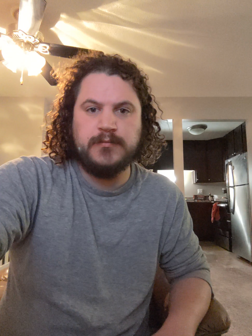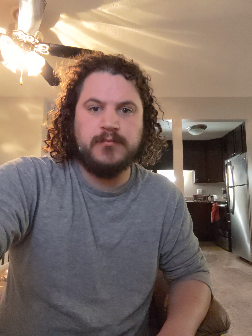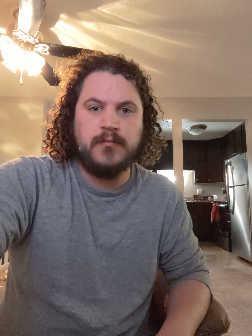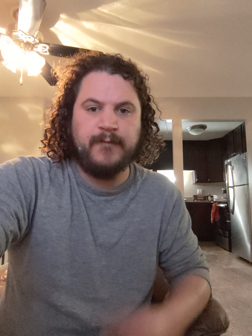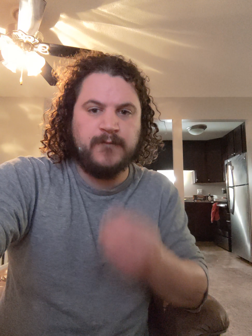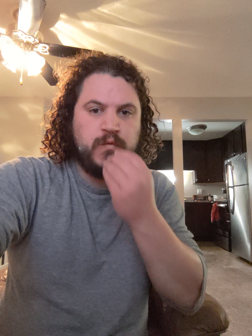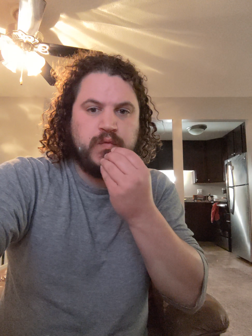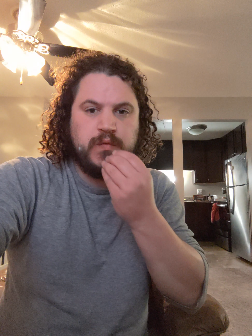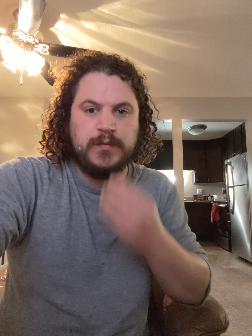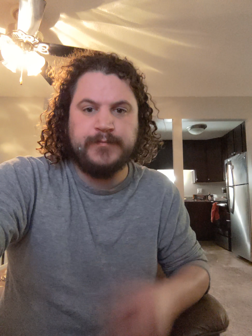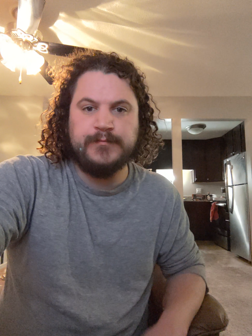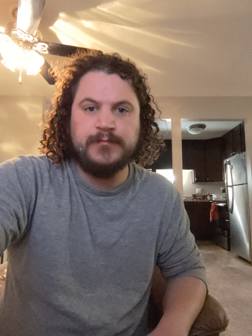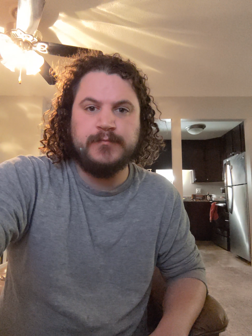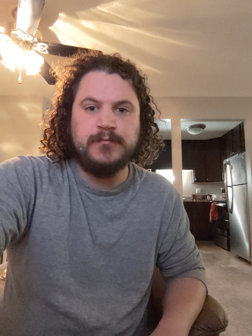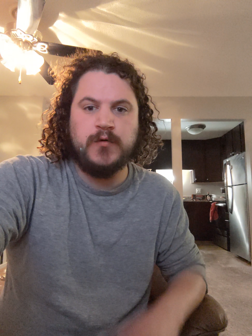food